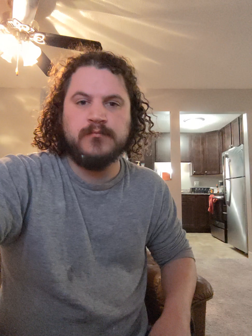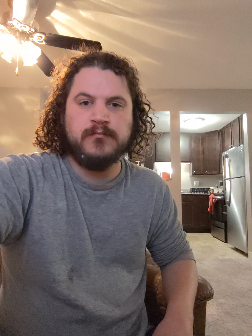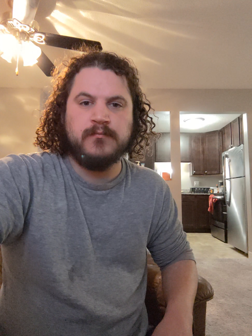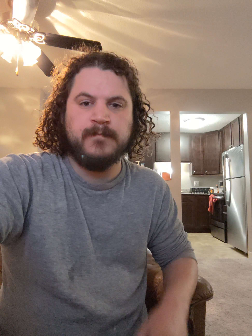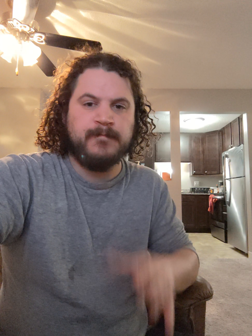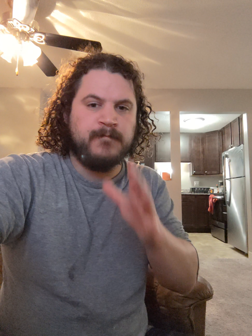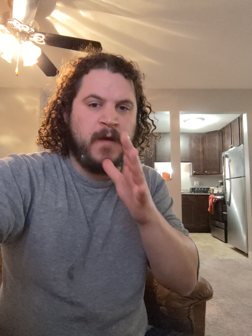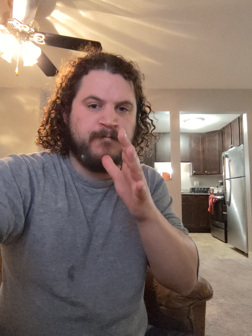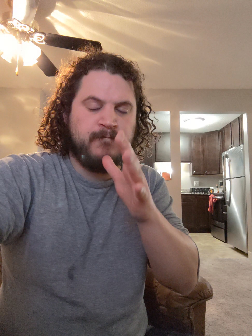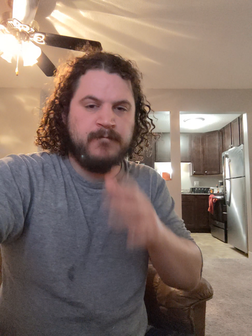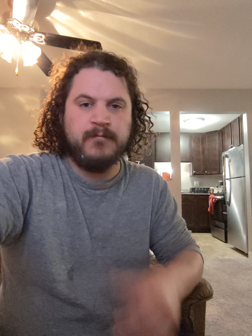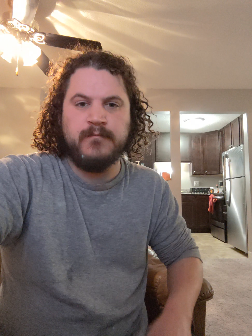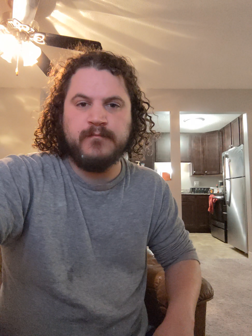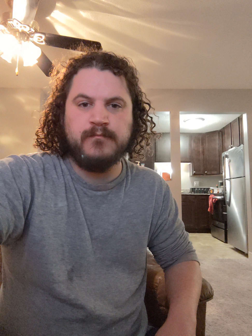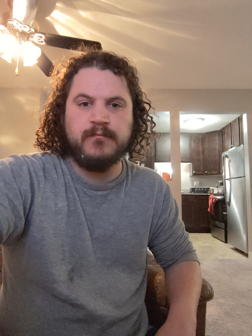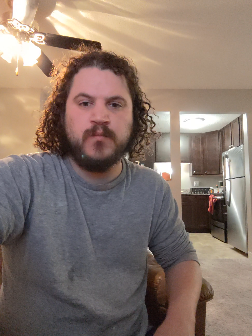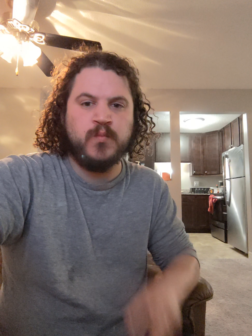mom